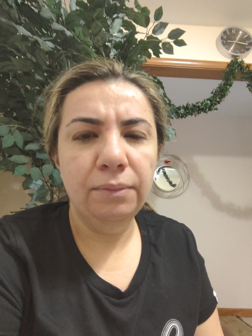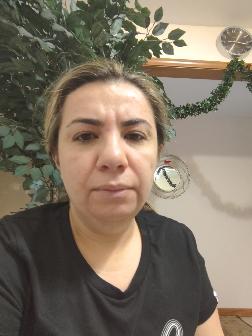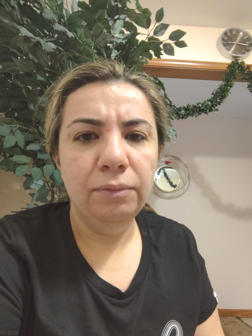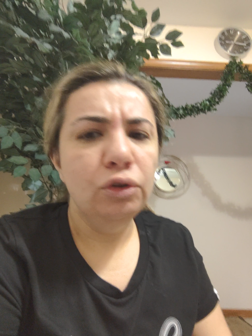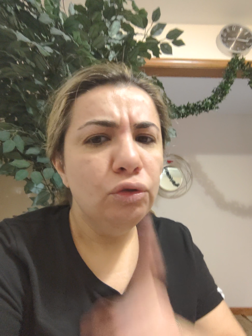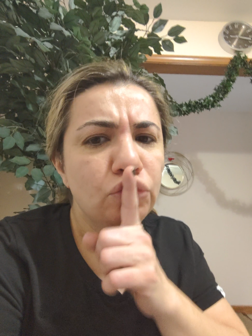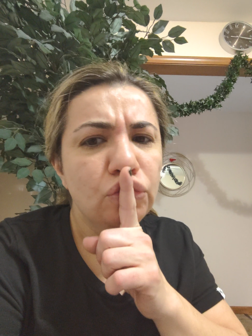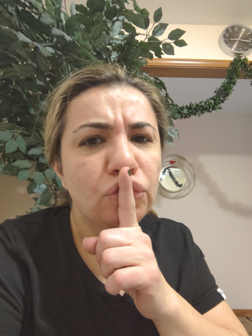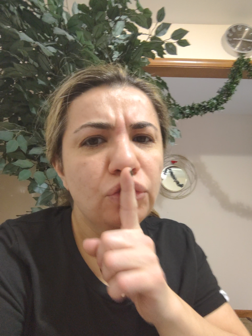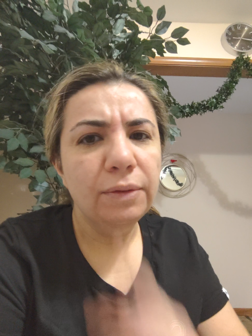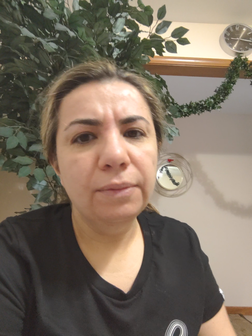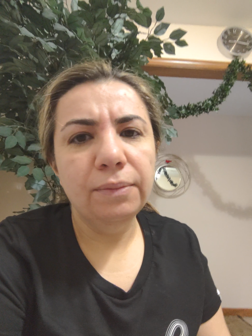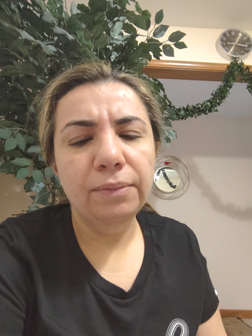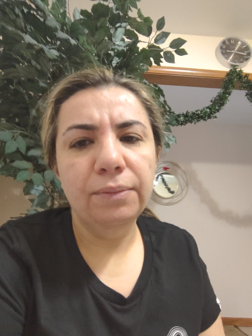shhh